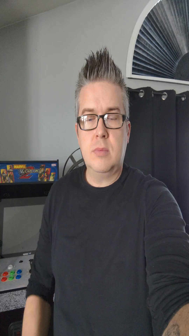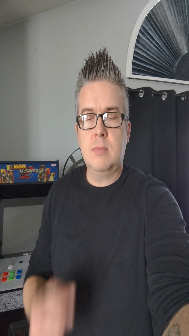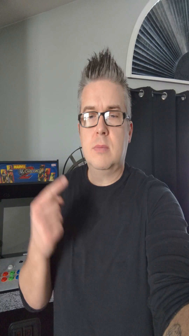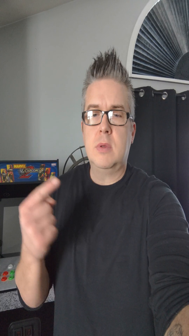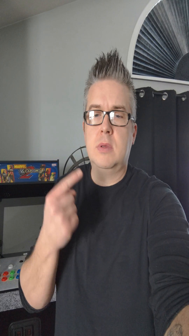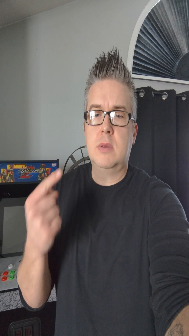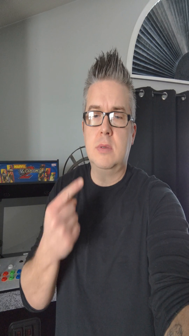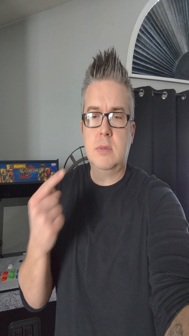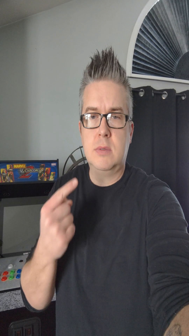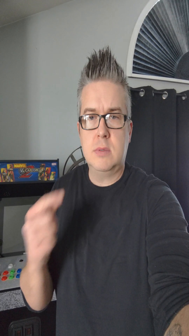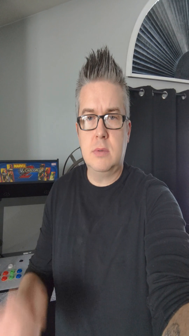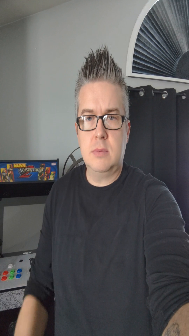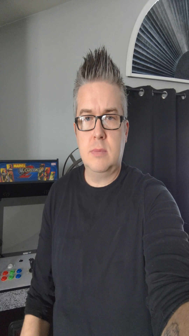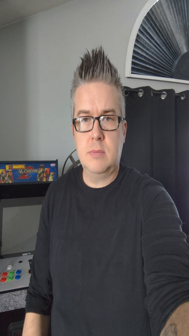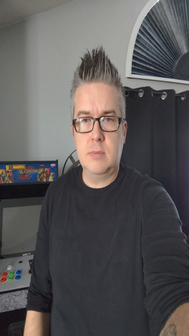owie